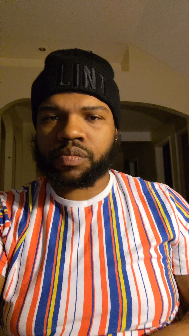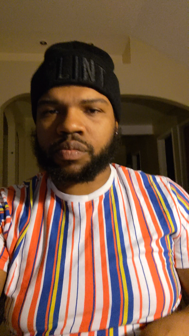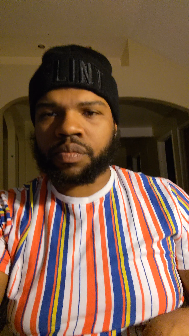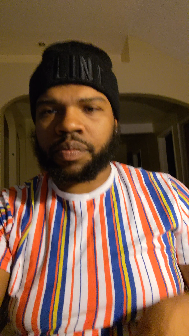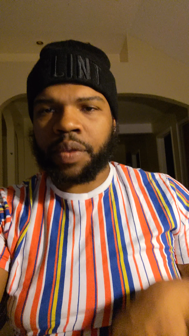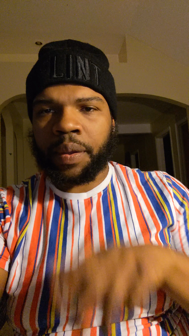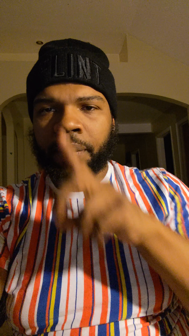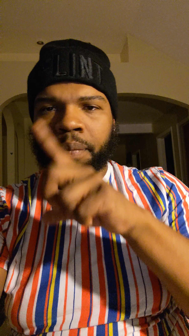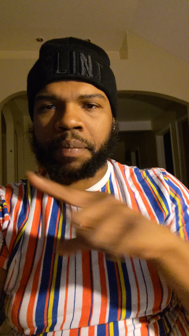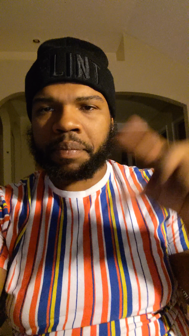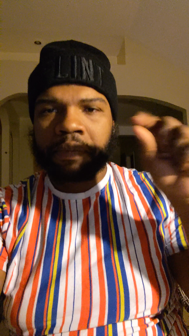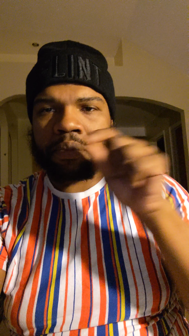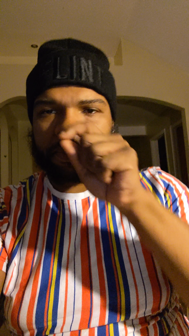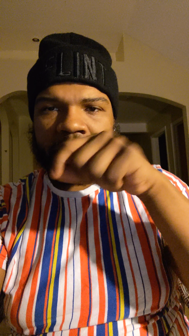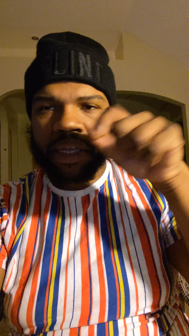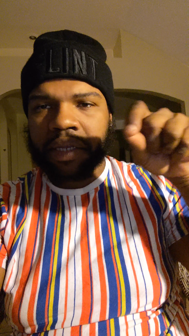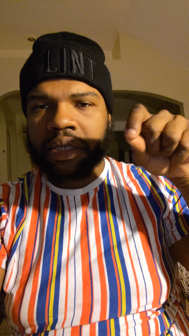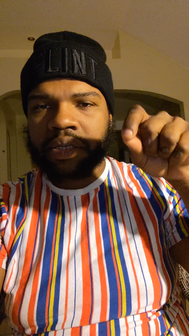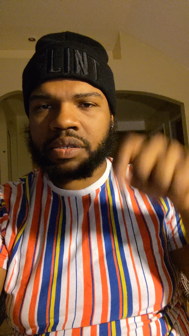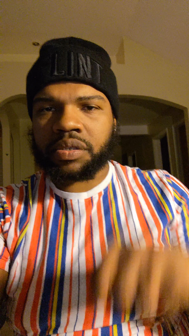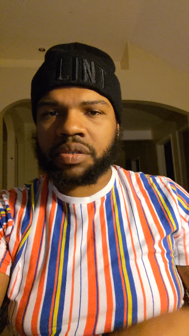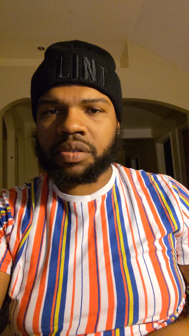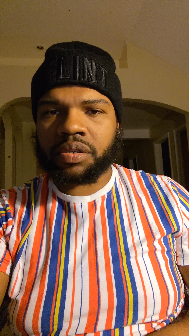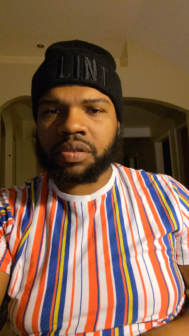peas